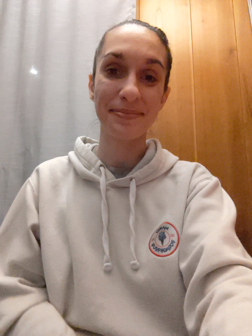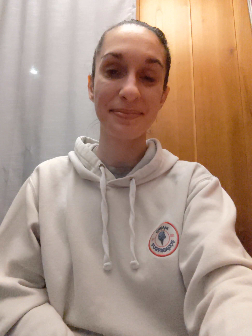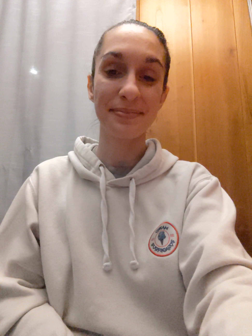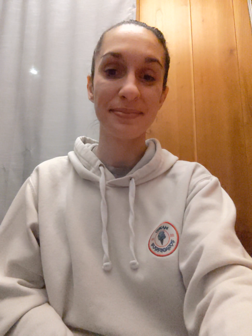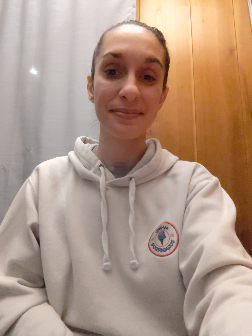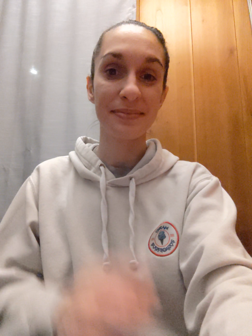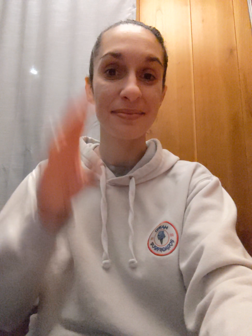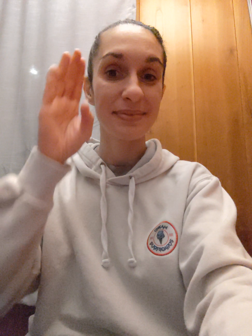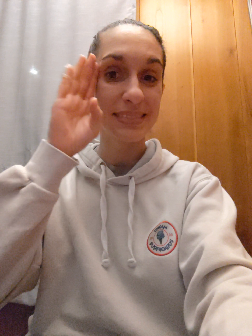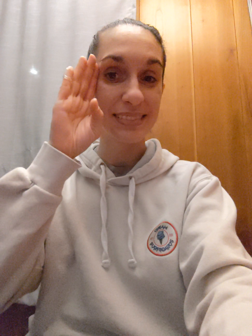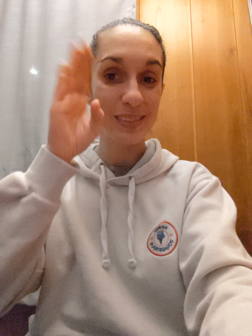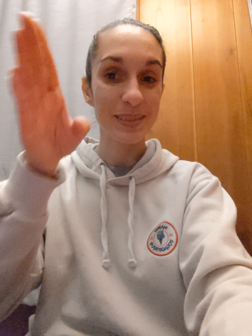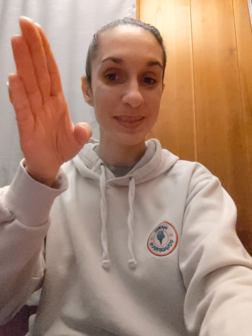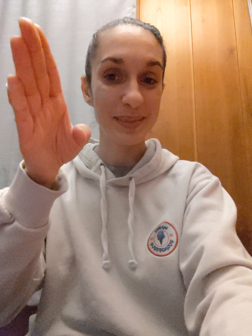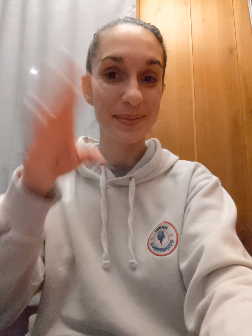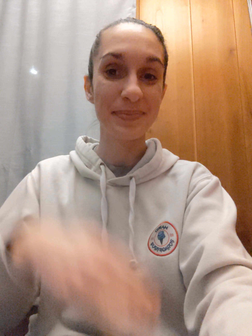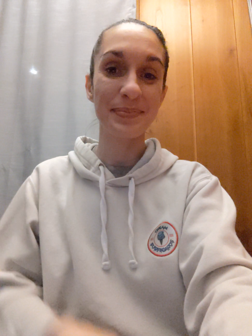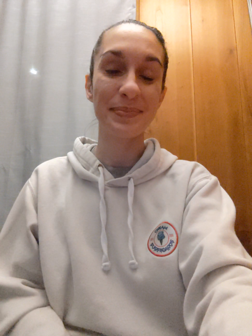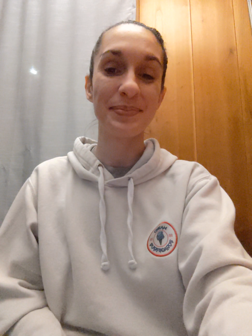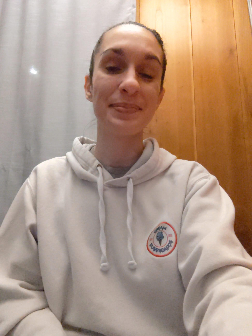hello